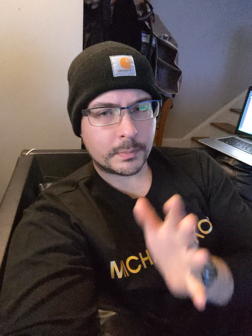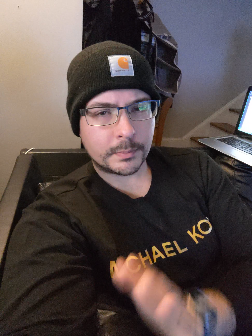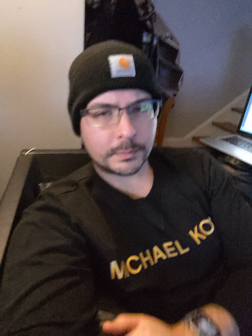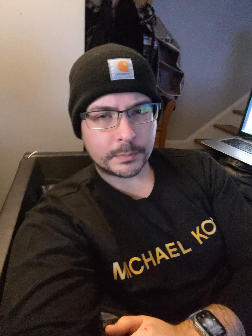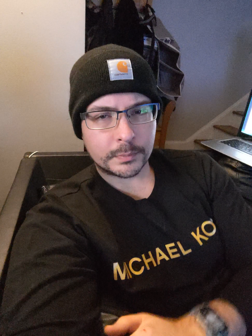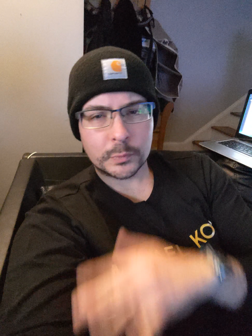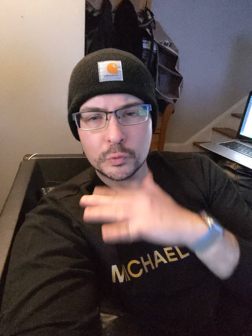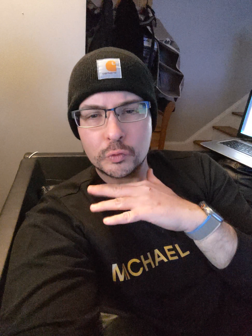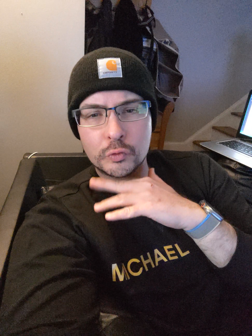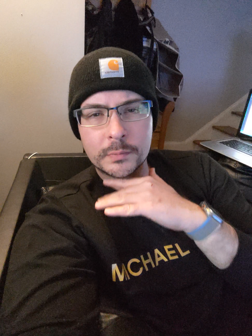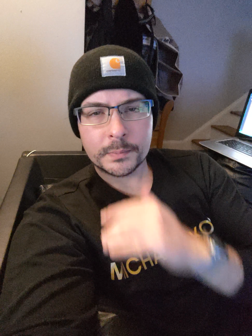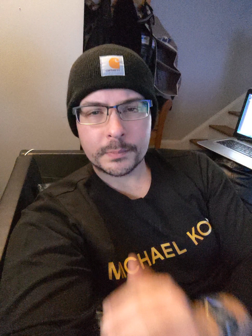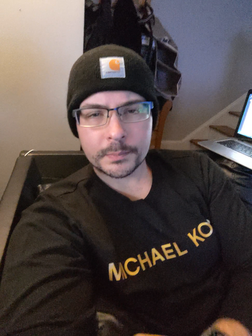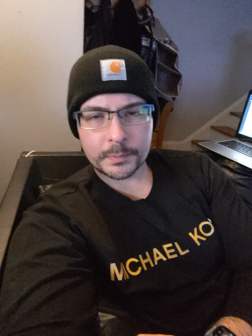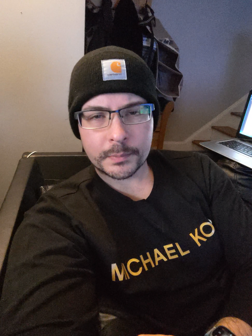dirty